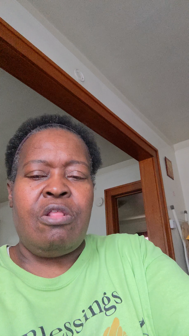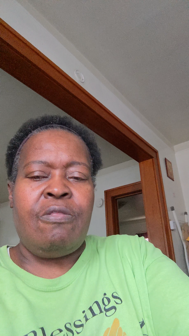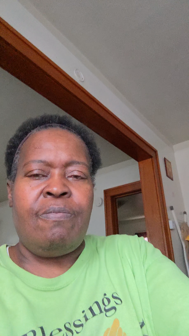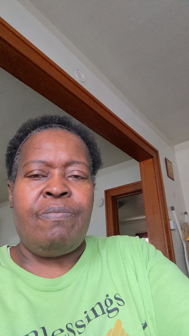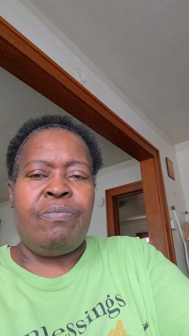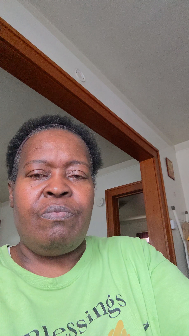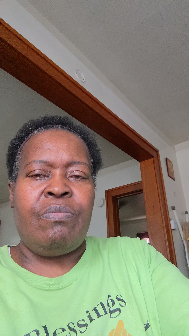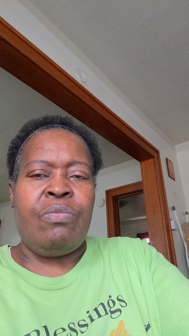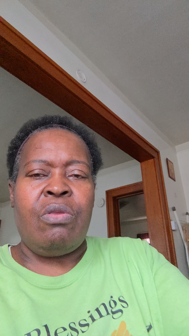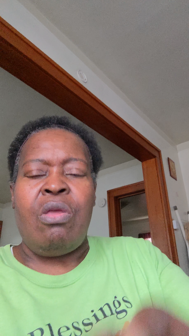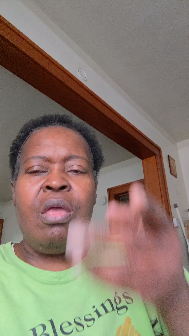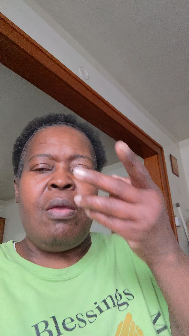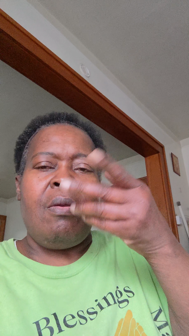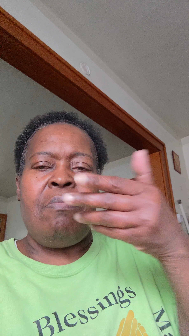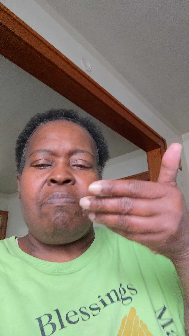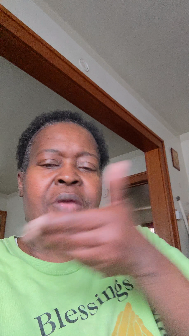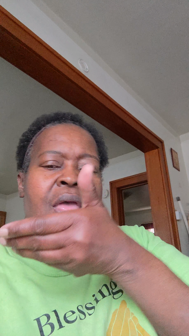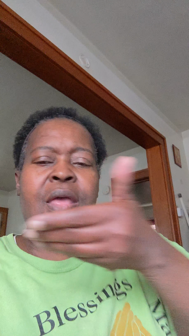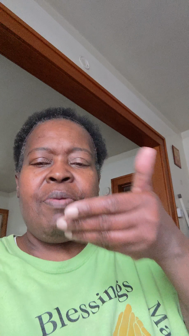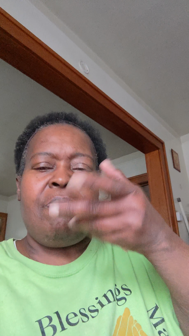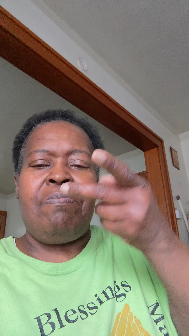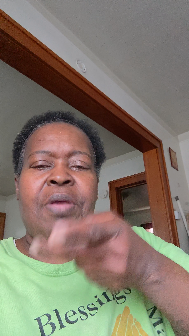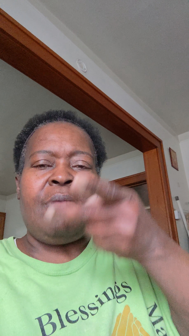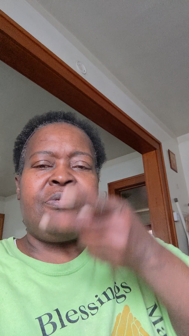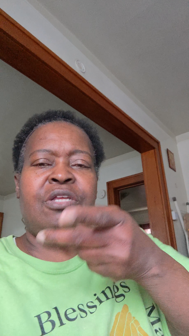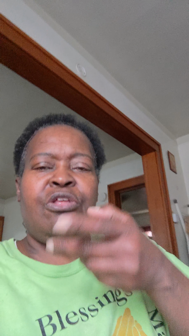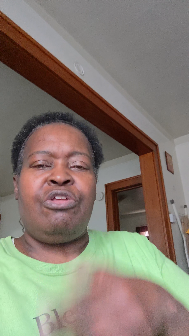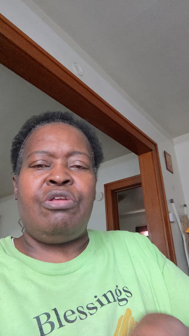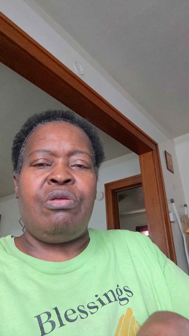babysitter